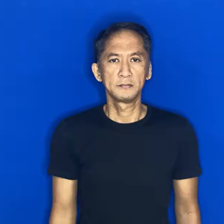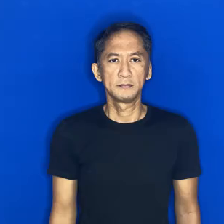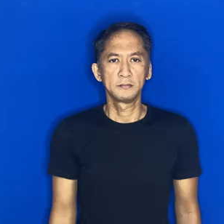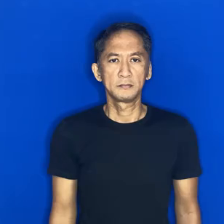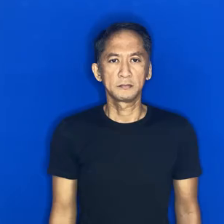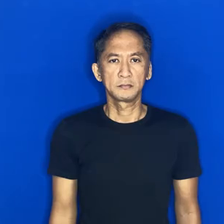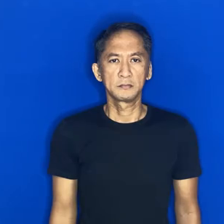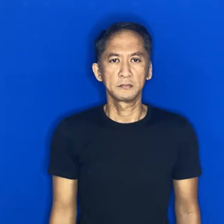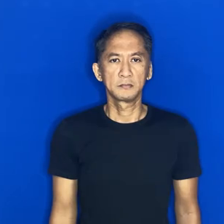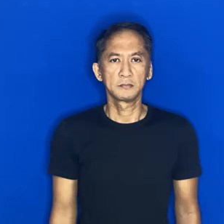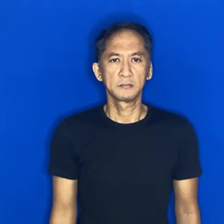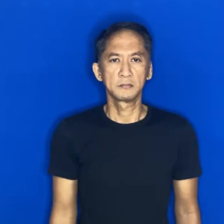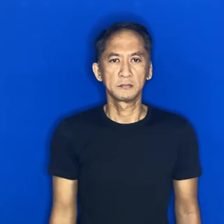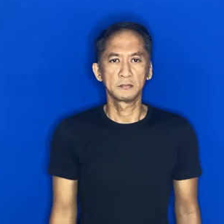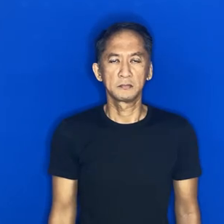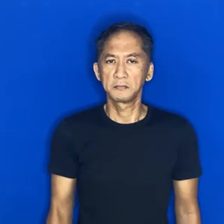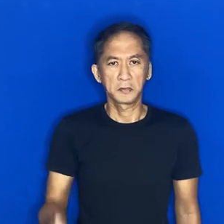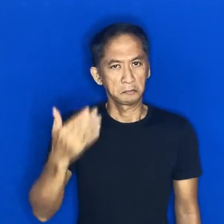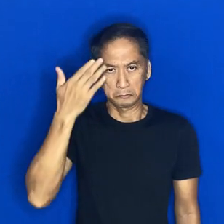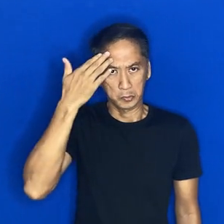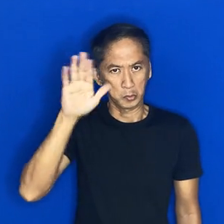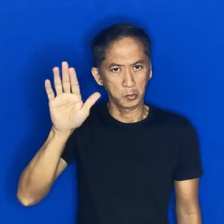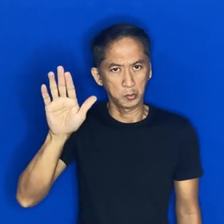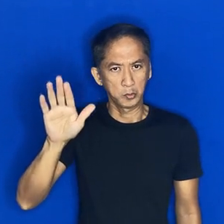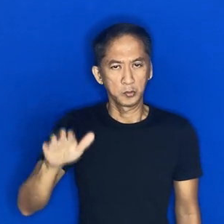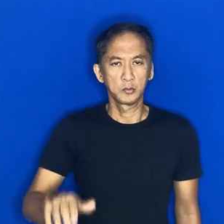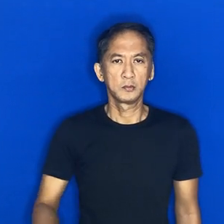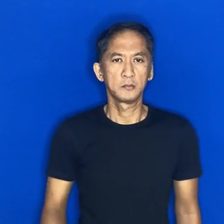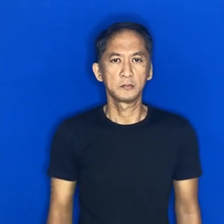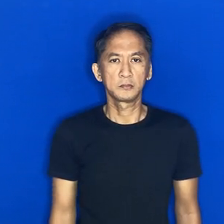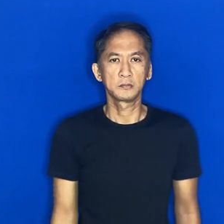don’t know